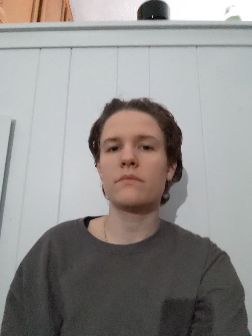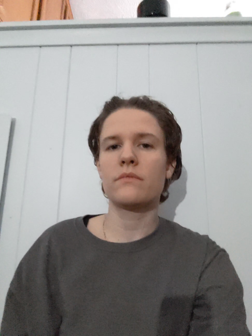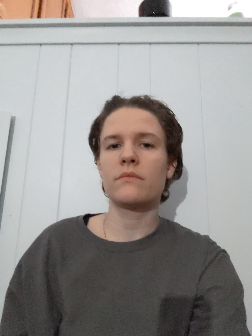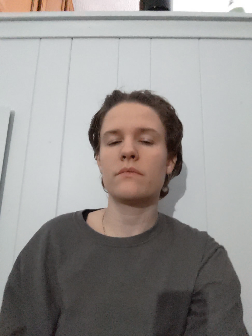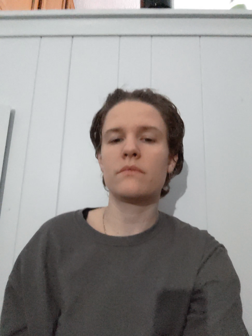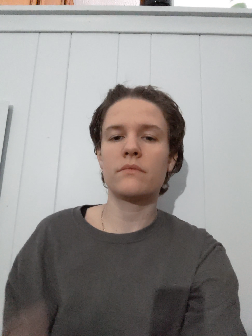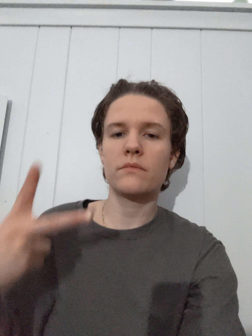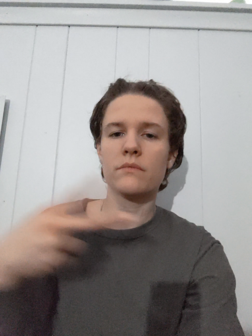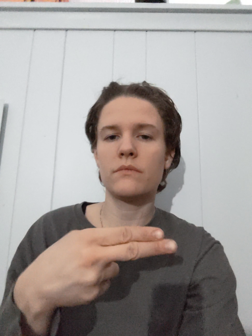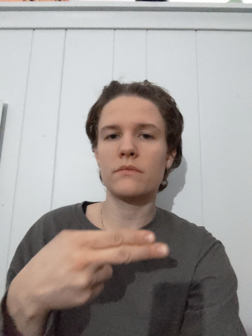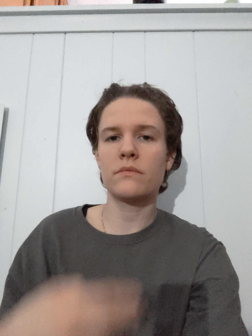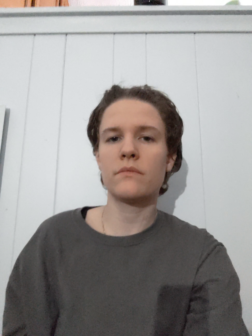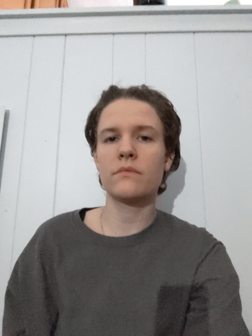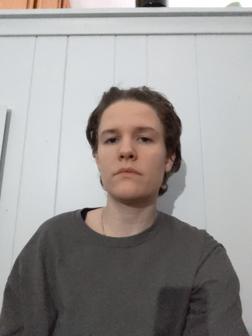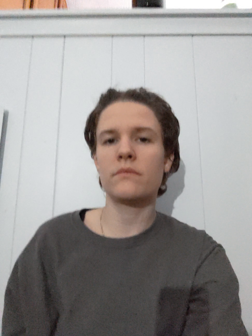cut